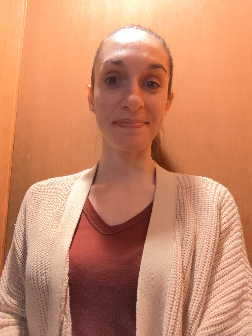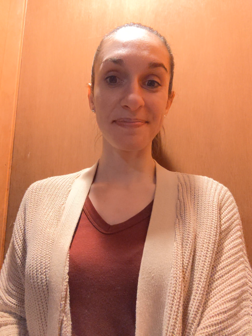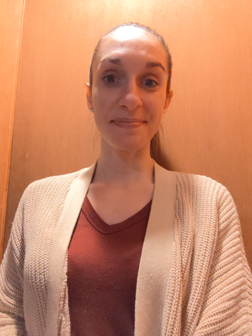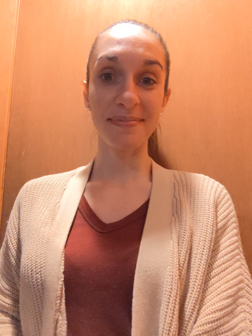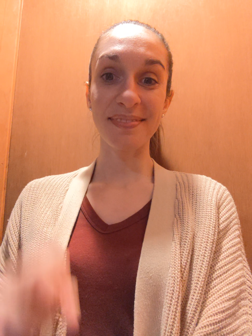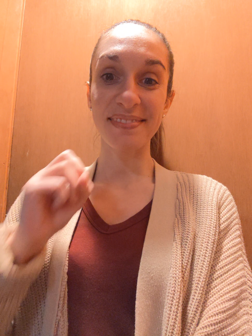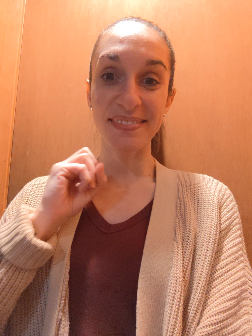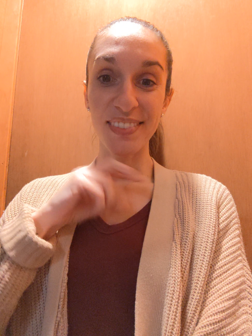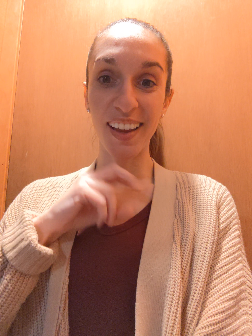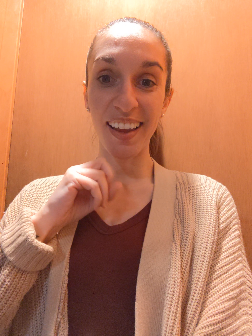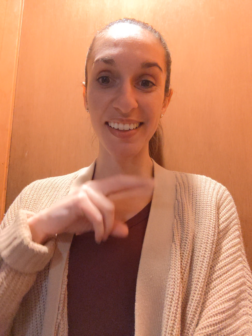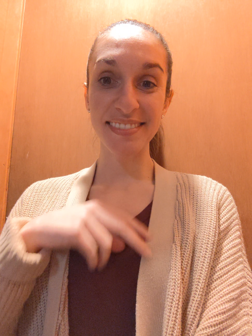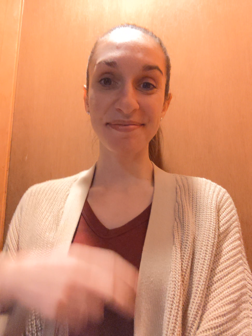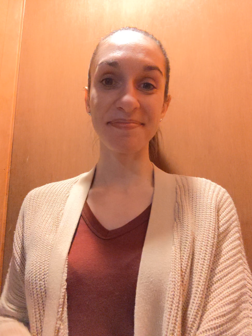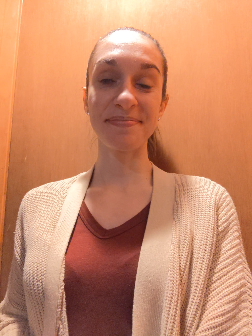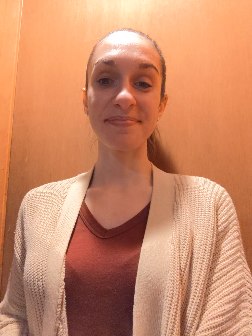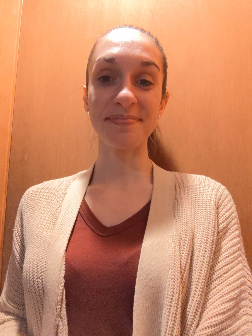frog